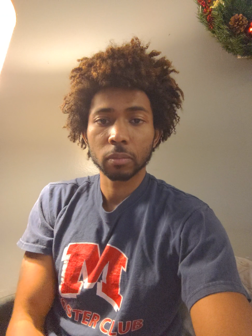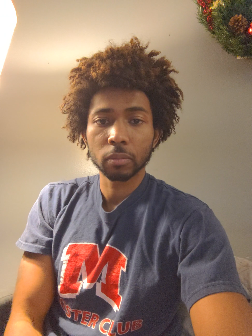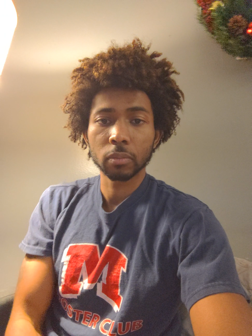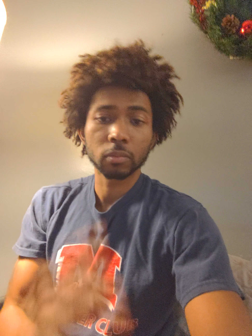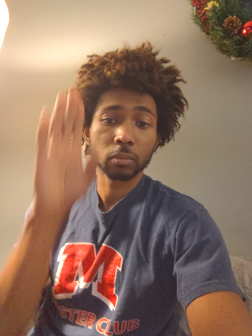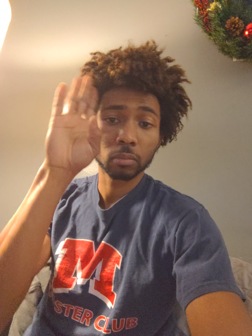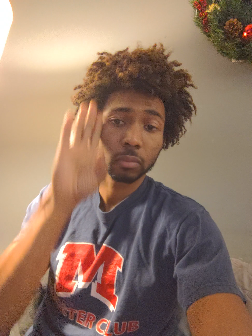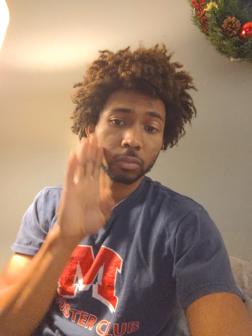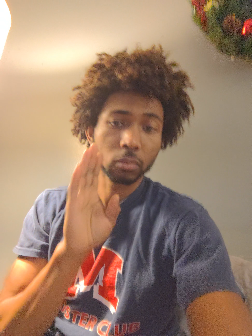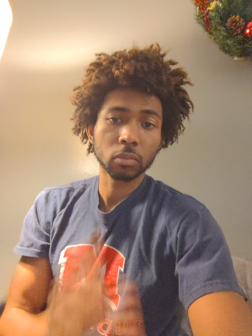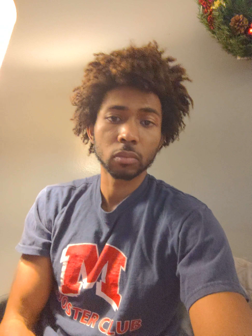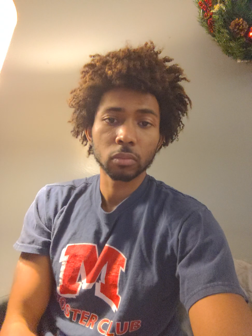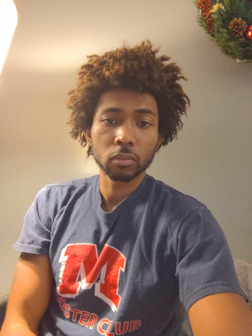brown